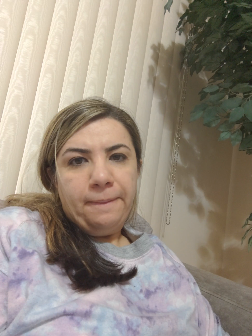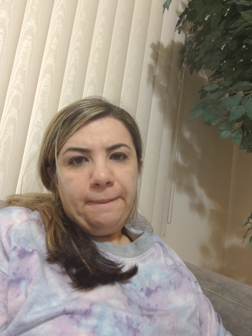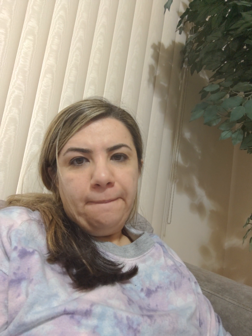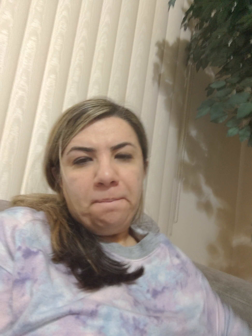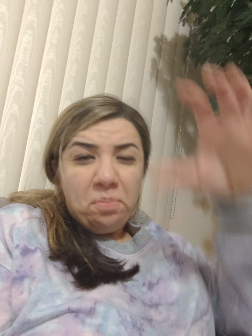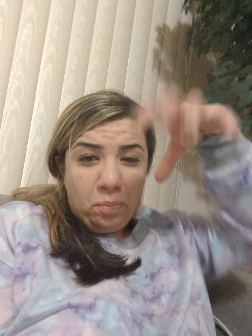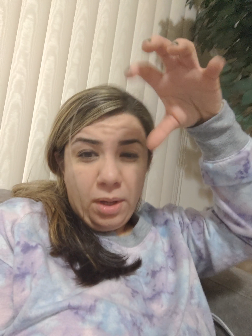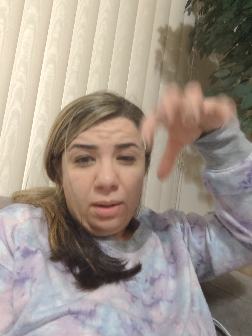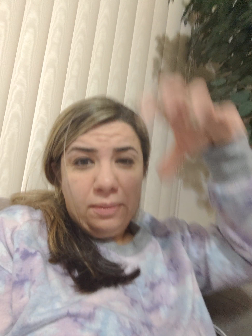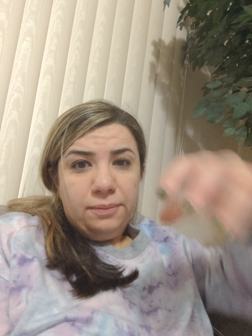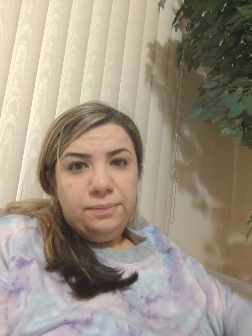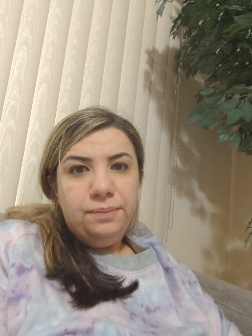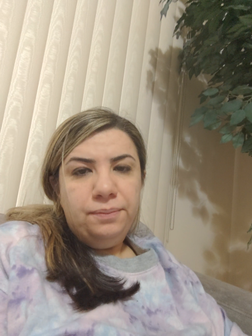rain